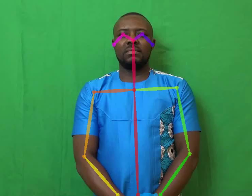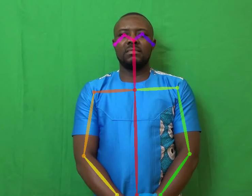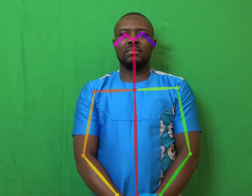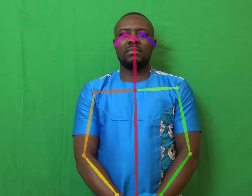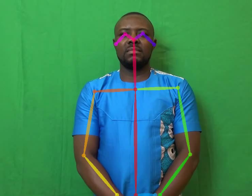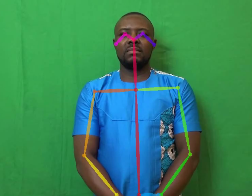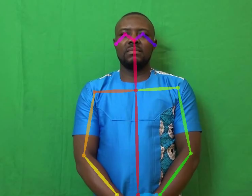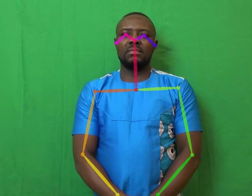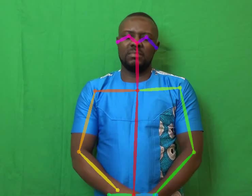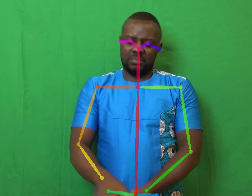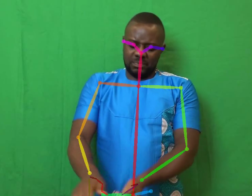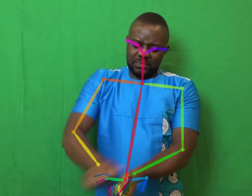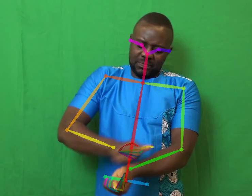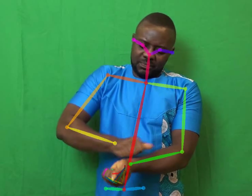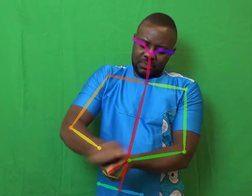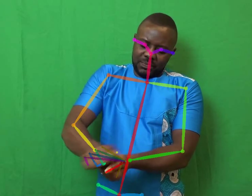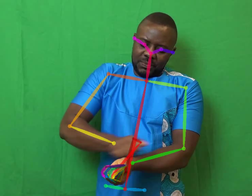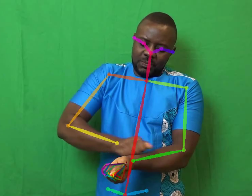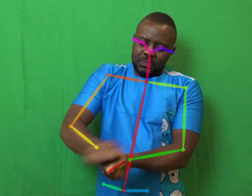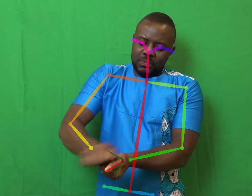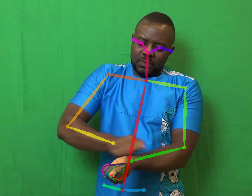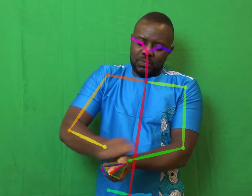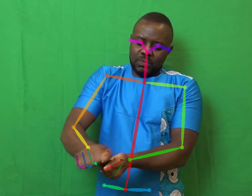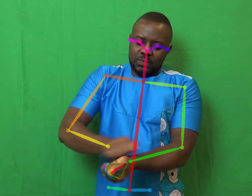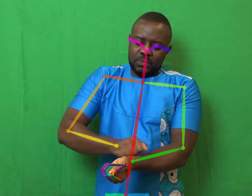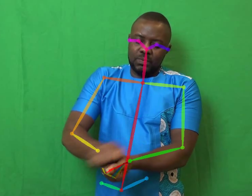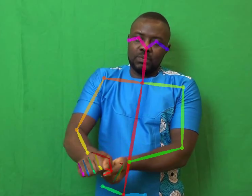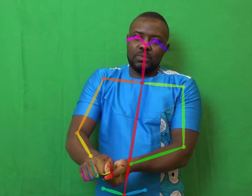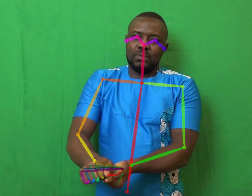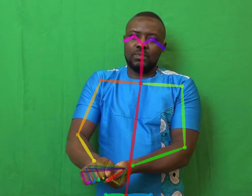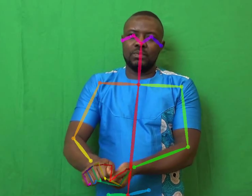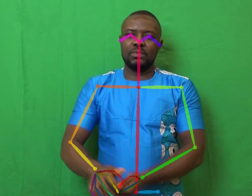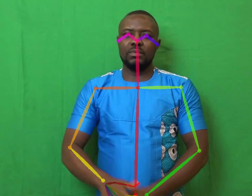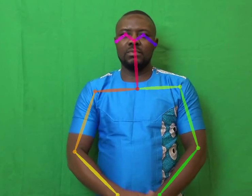wash